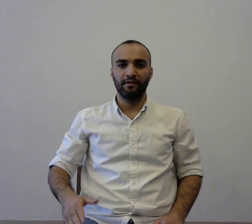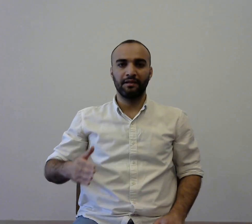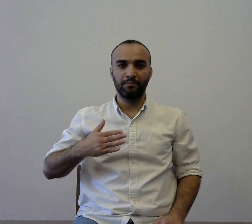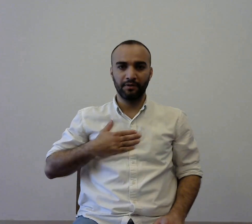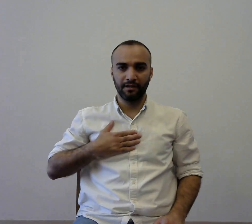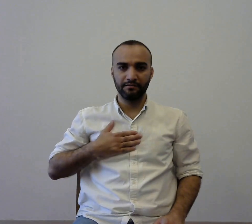mən